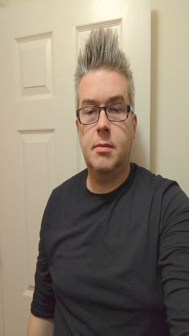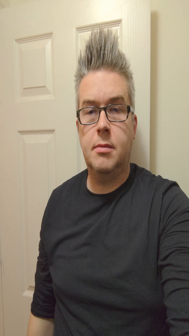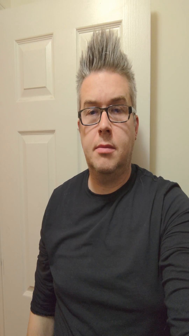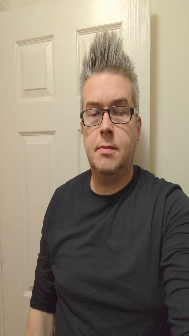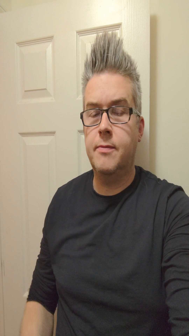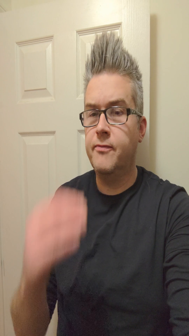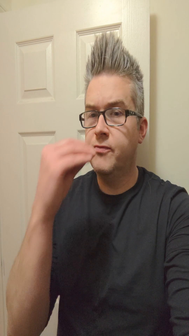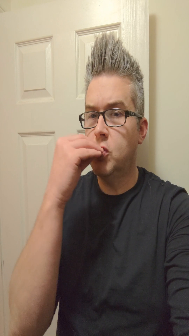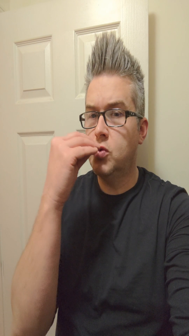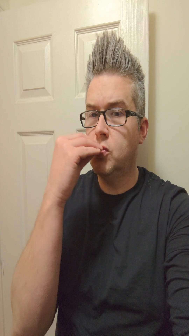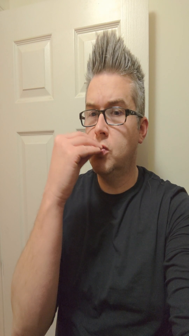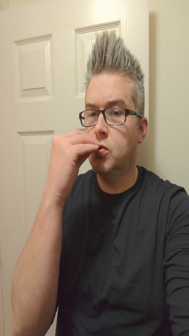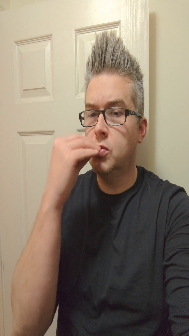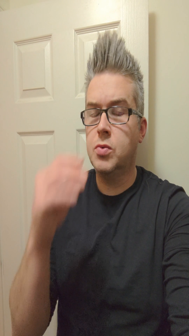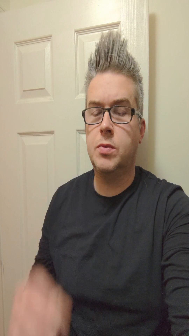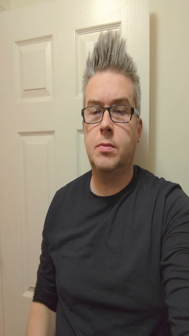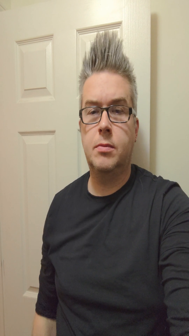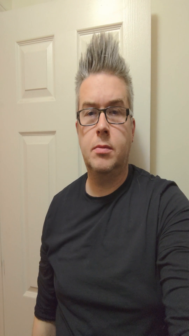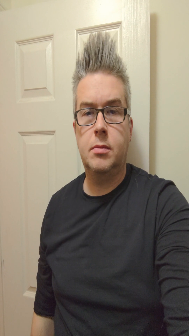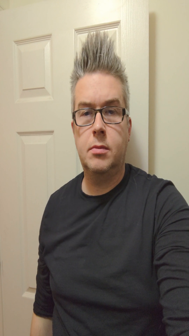food